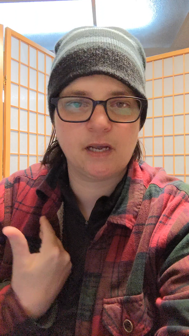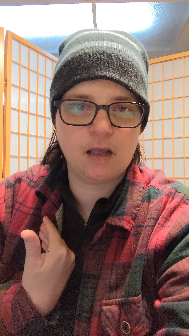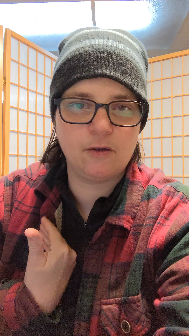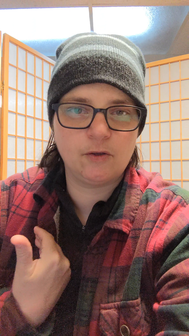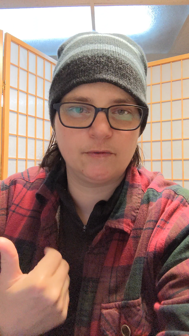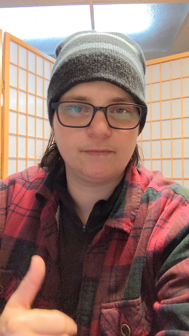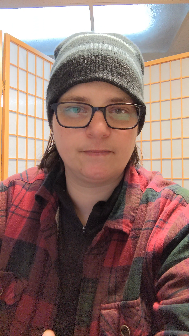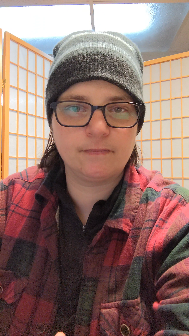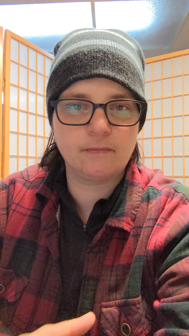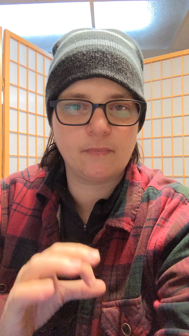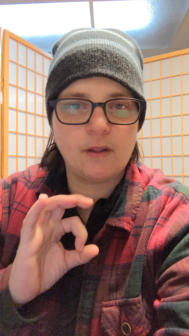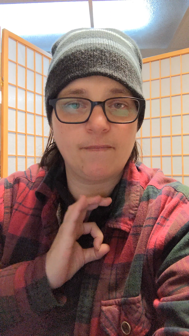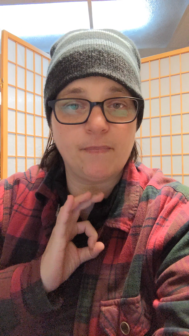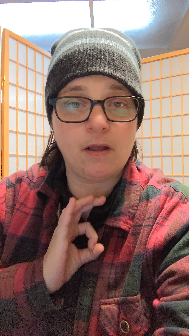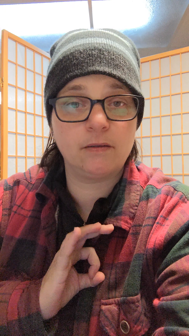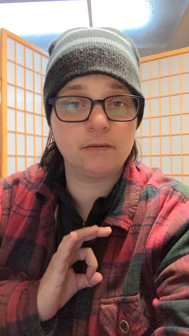button